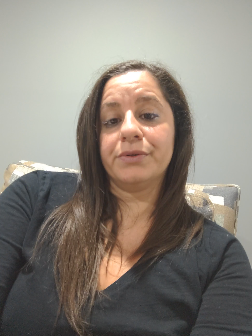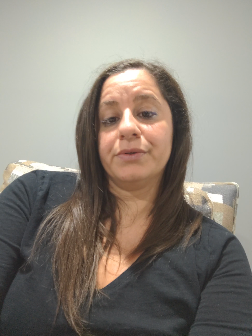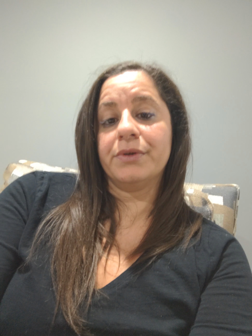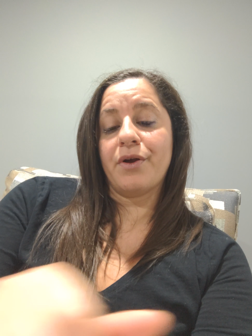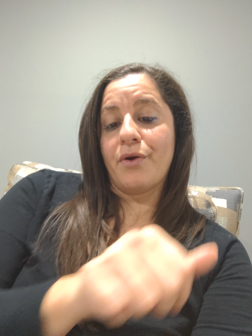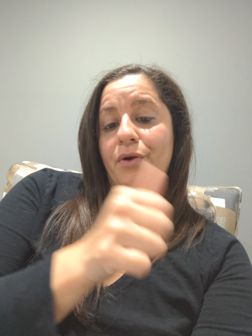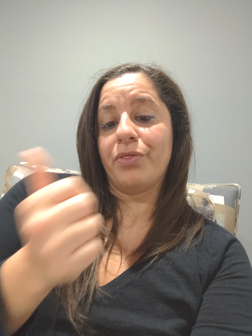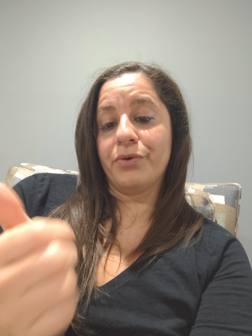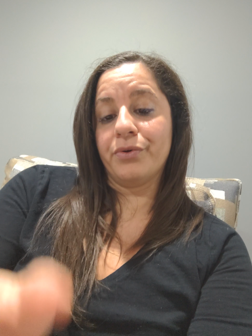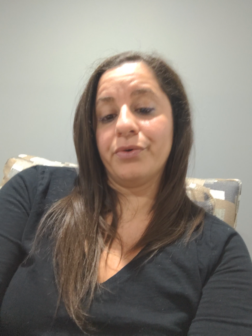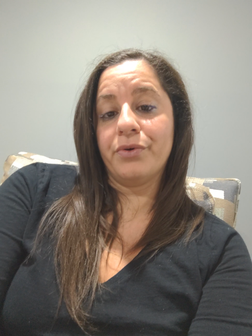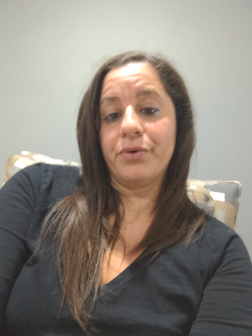another